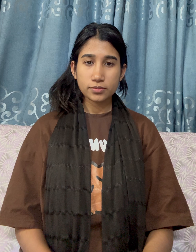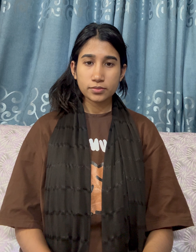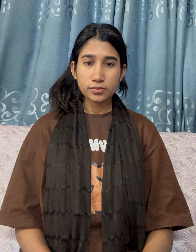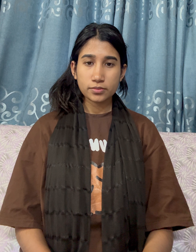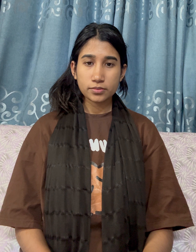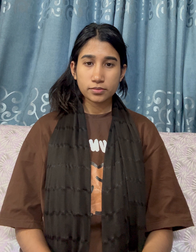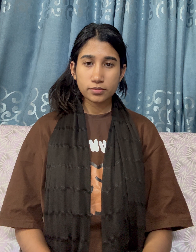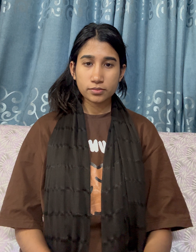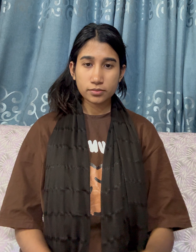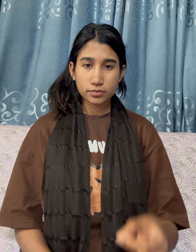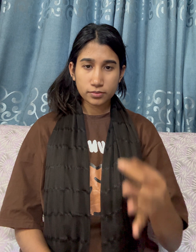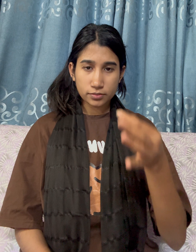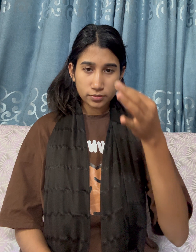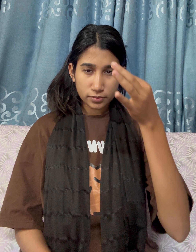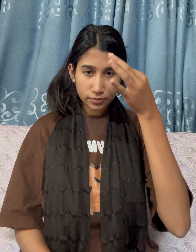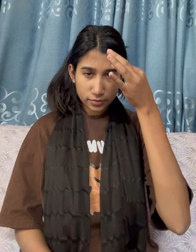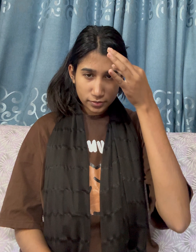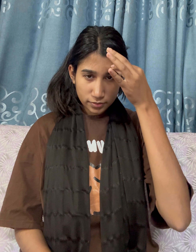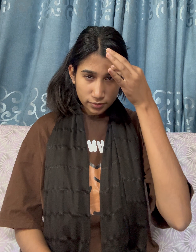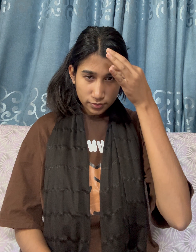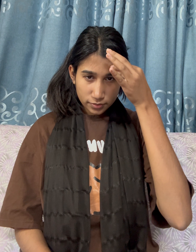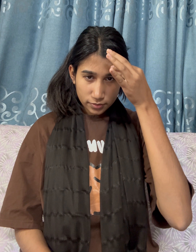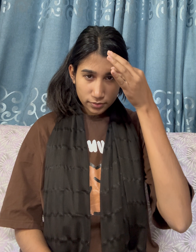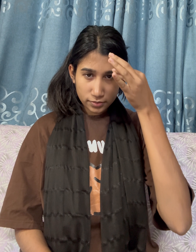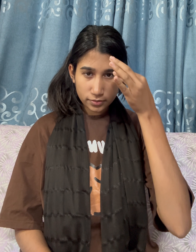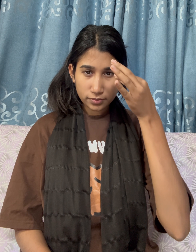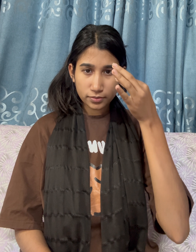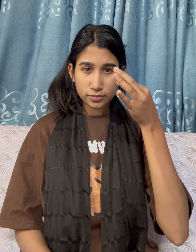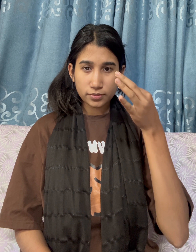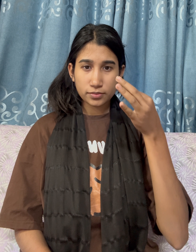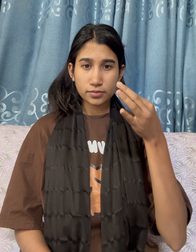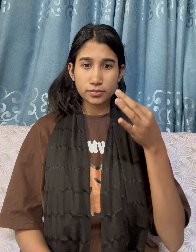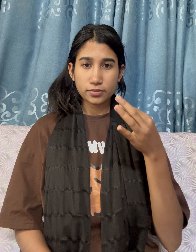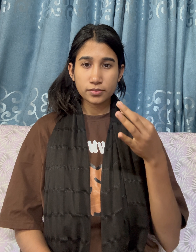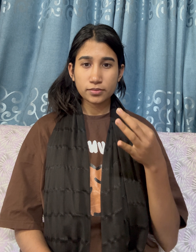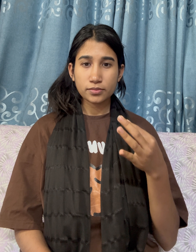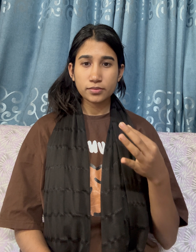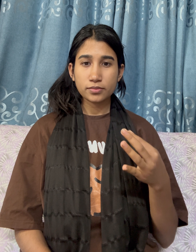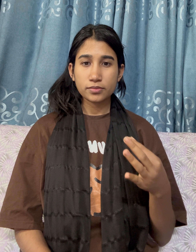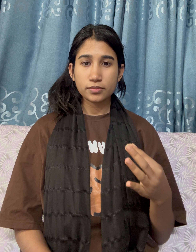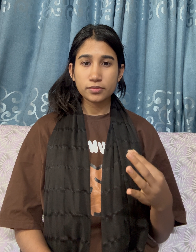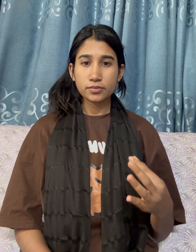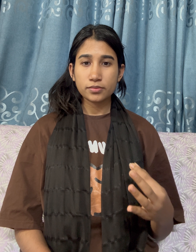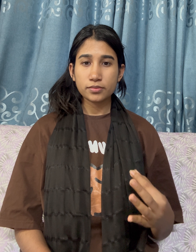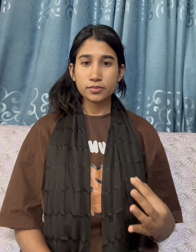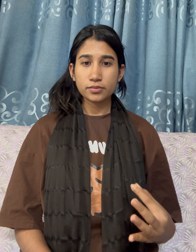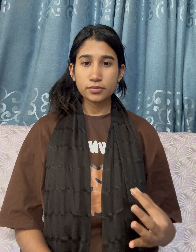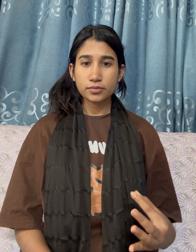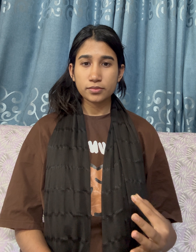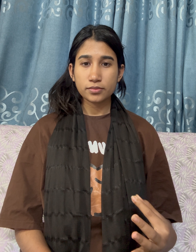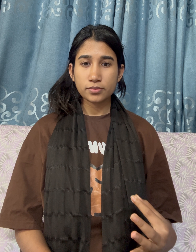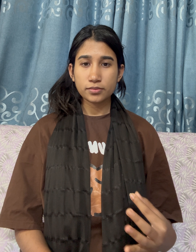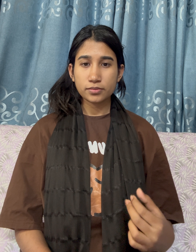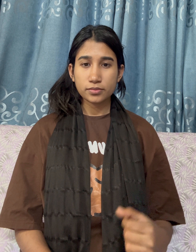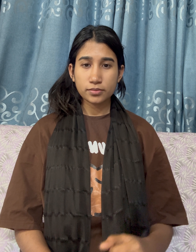বোকা